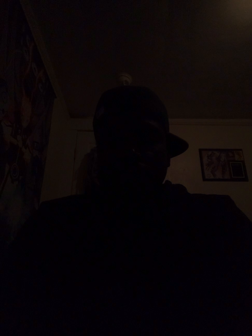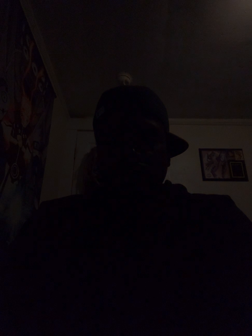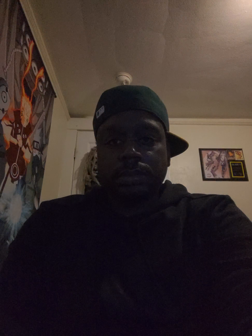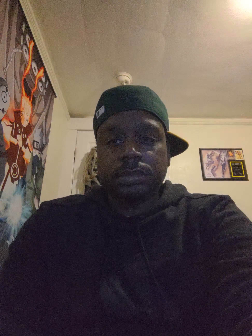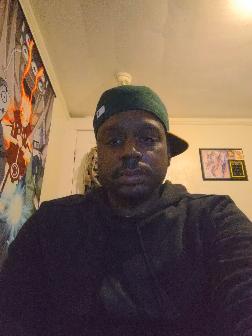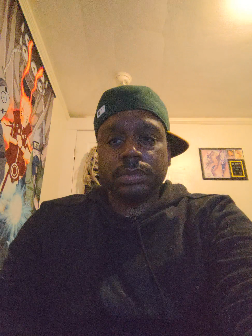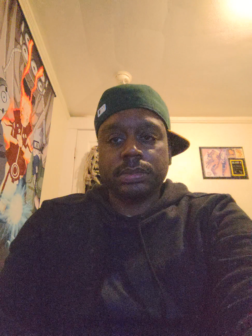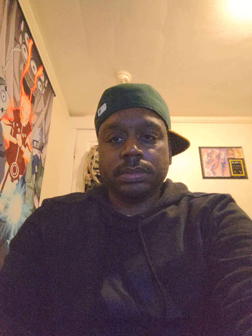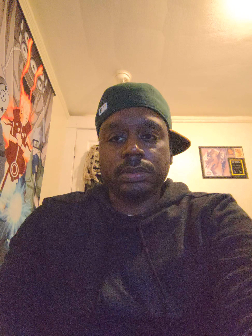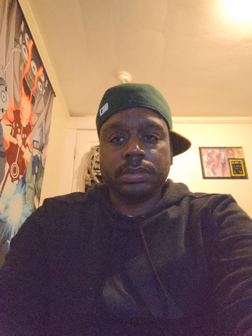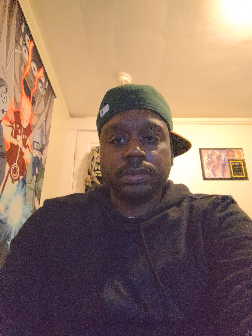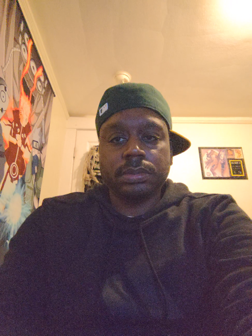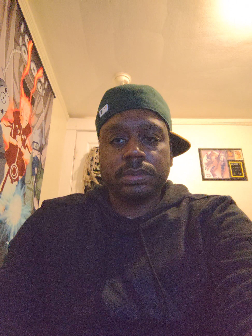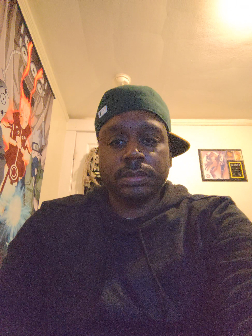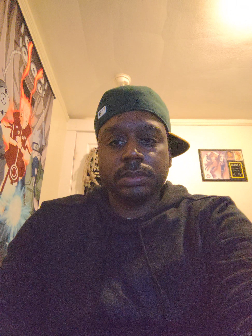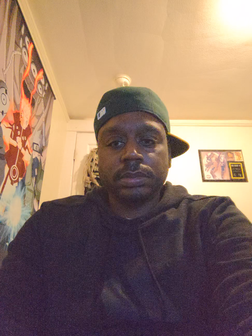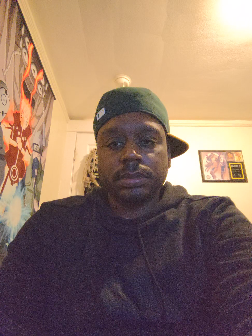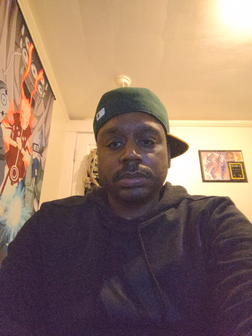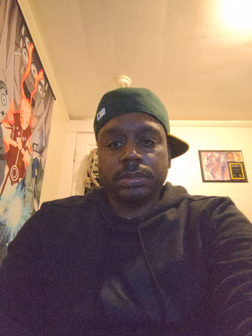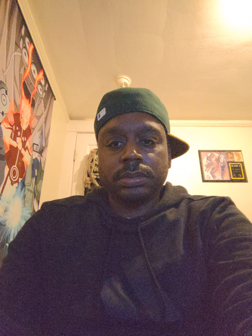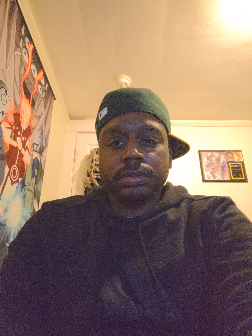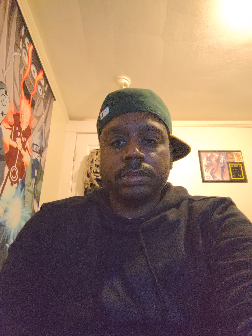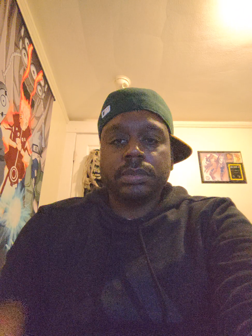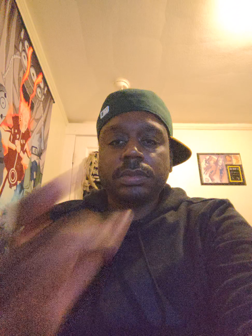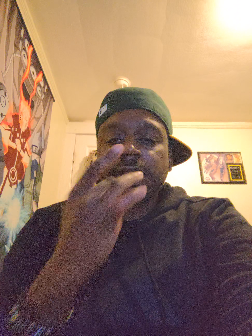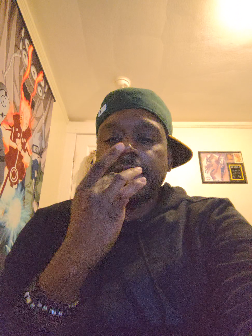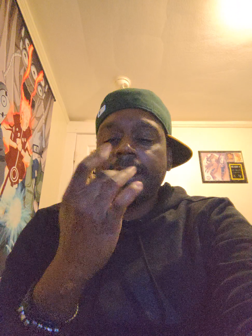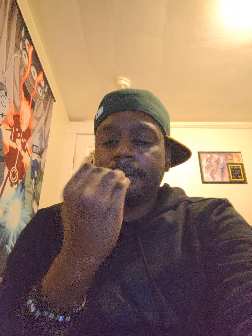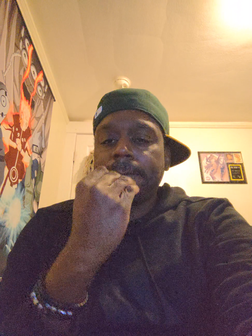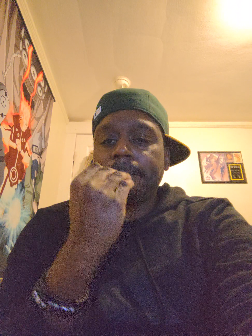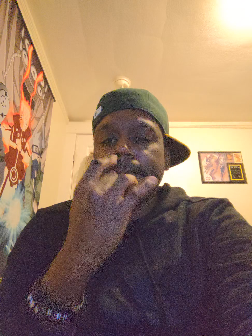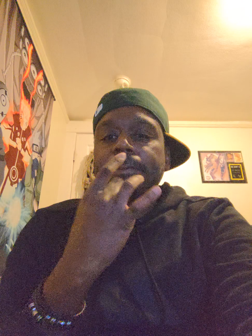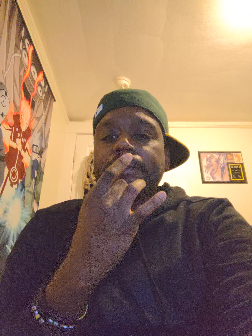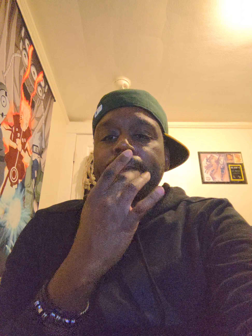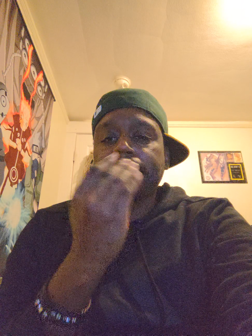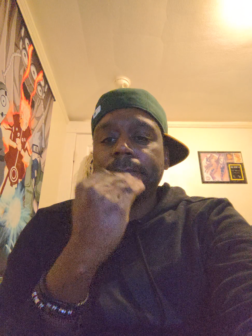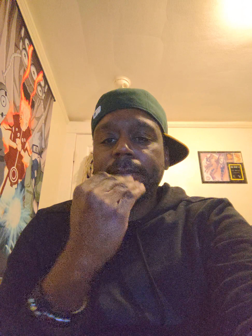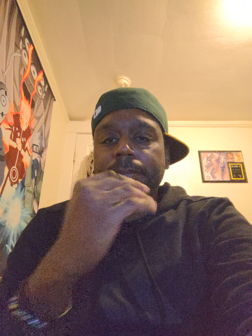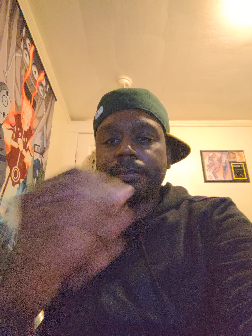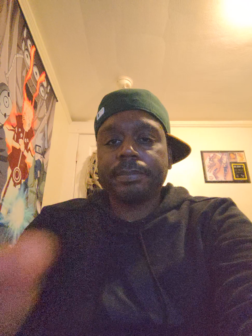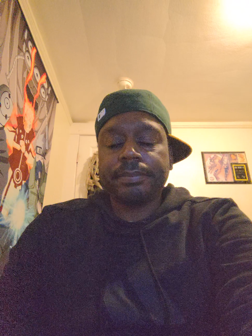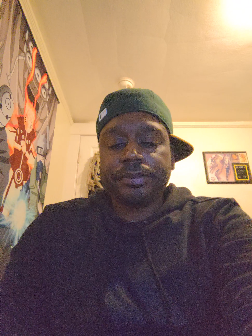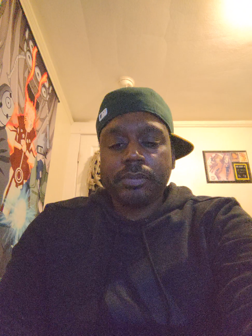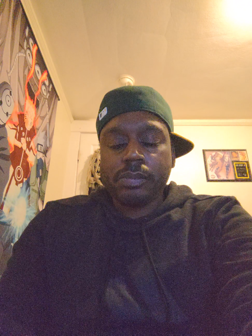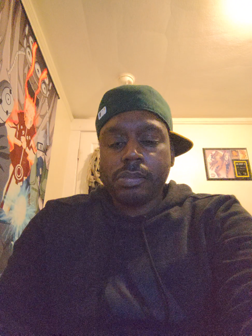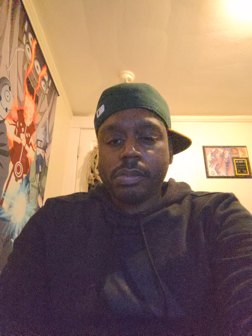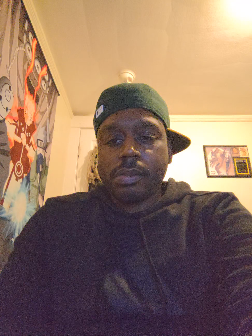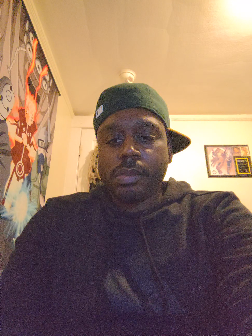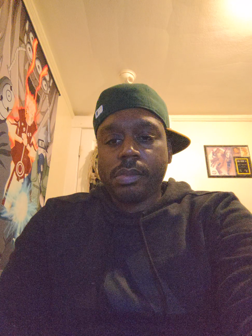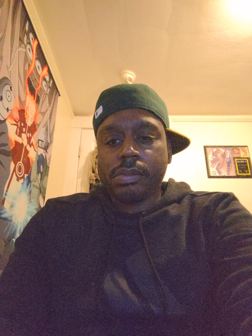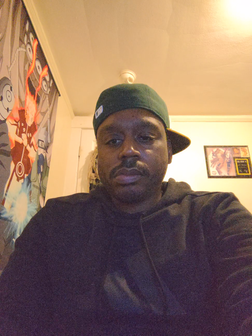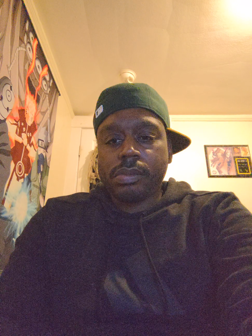snack